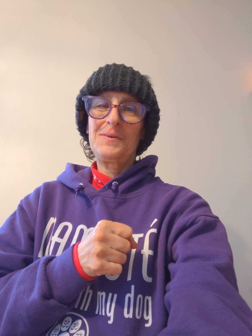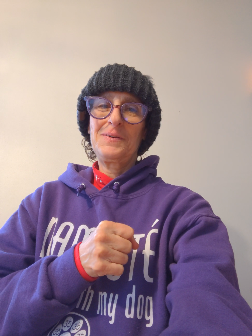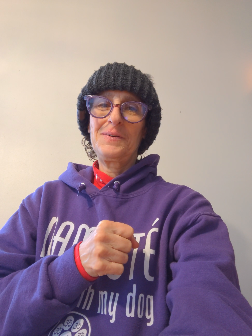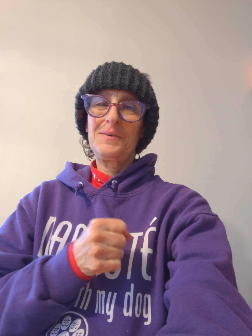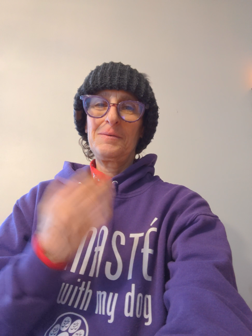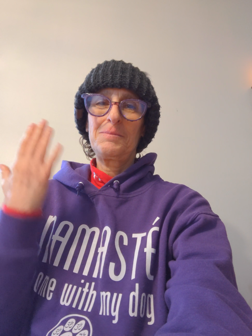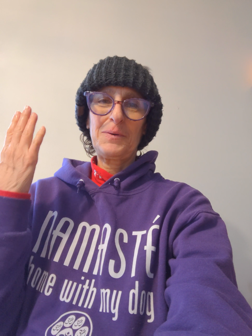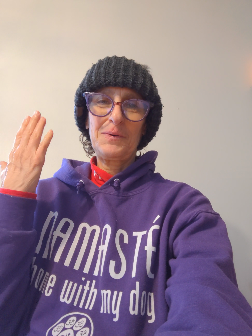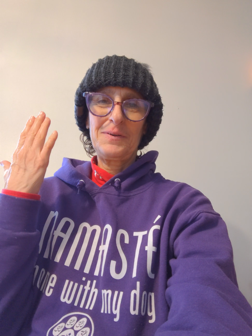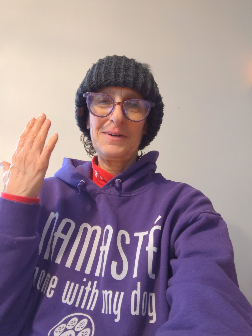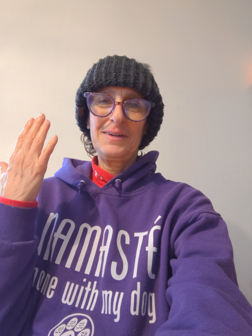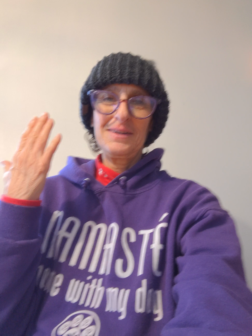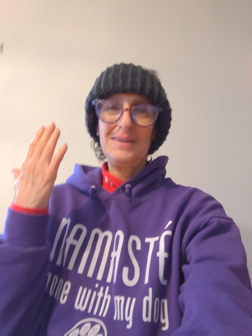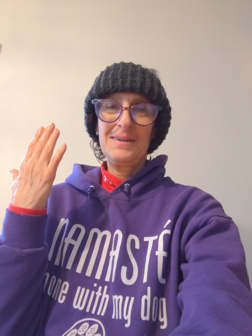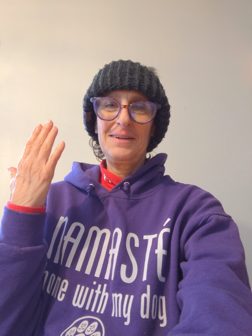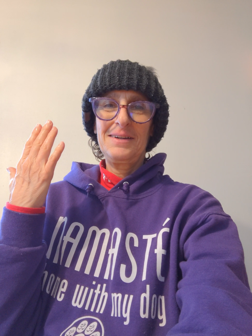morning